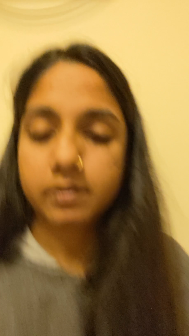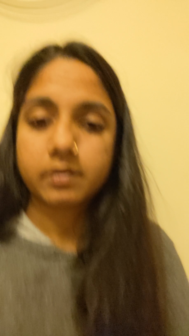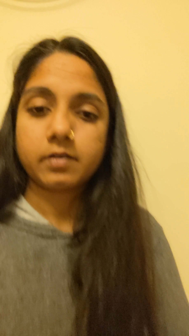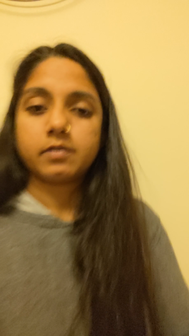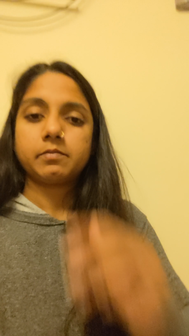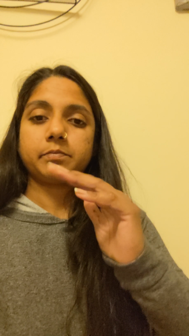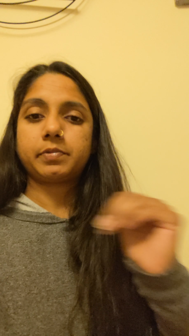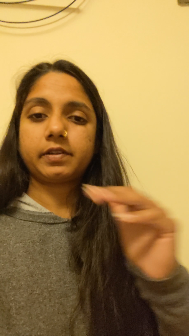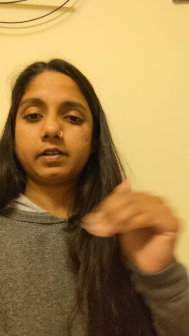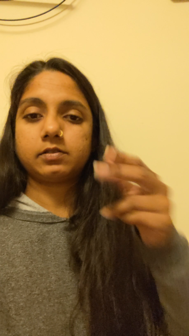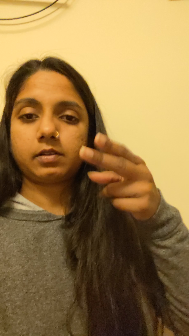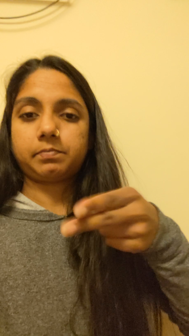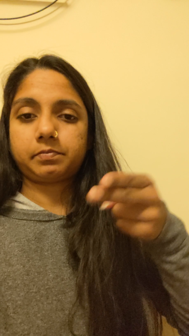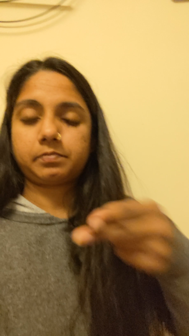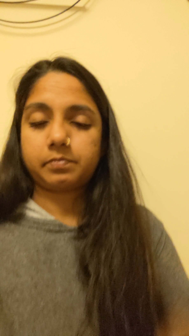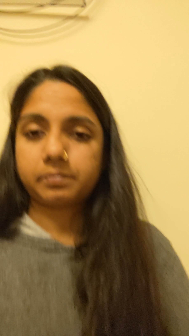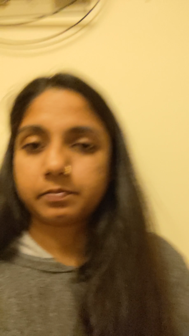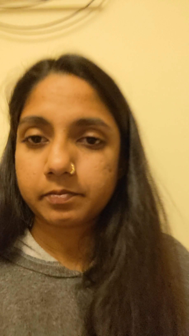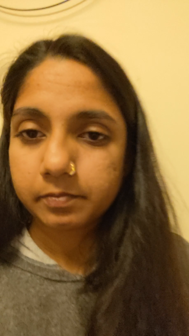pet's name